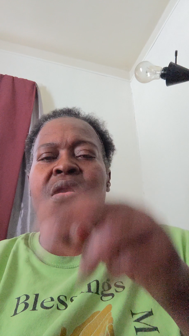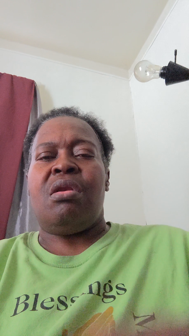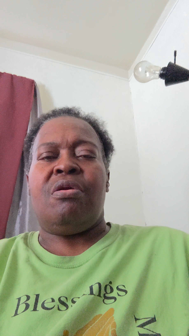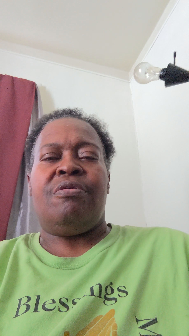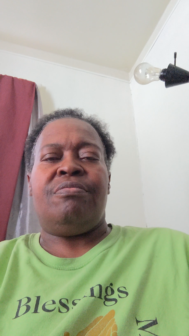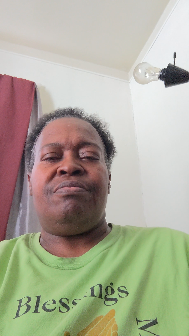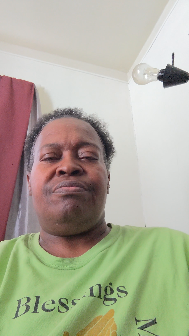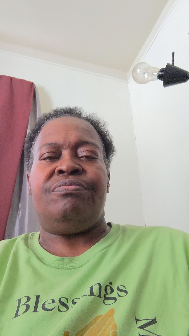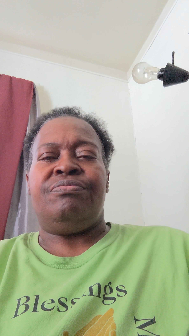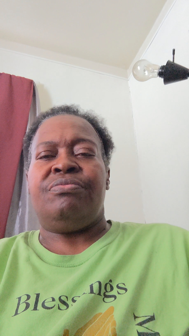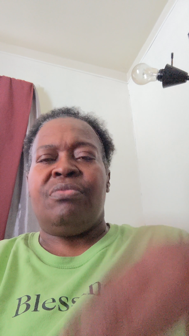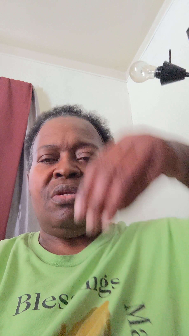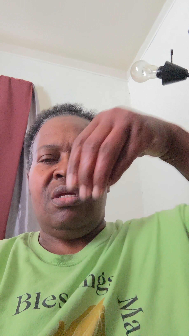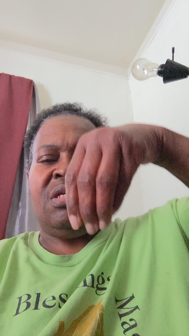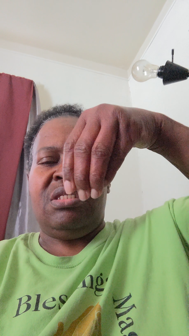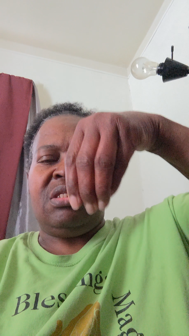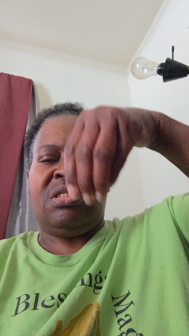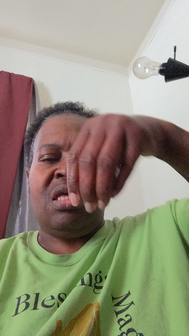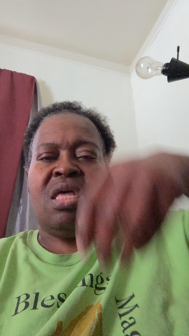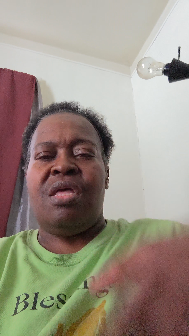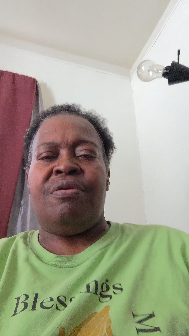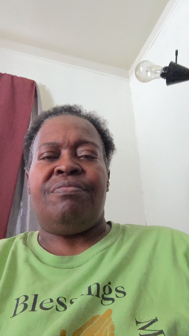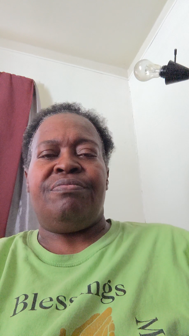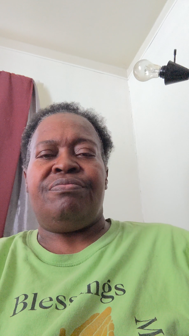inside